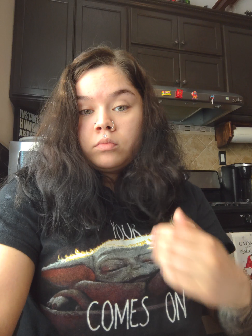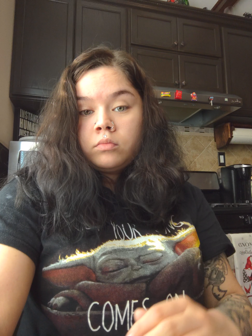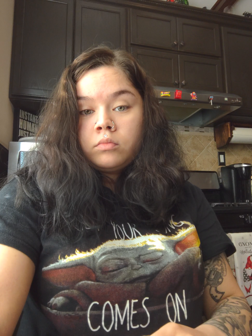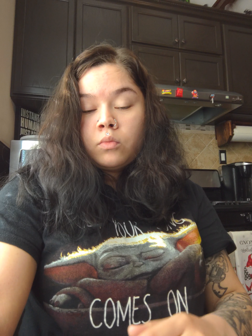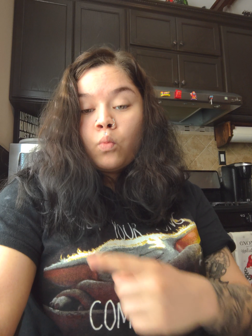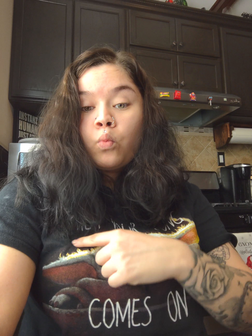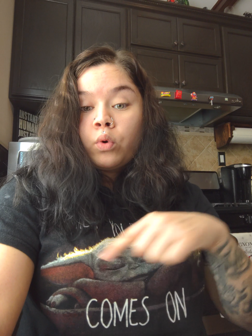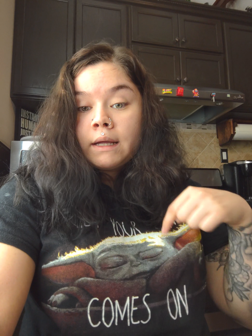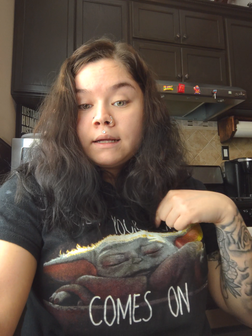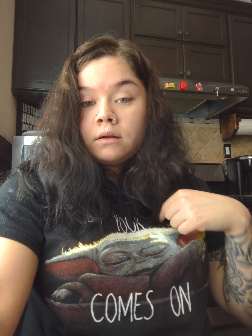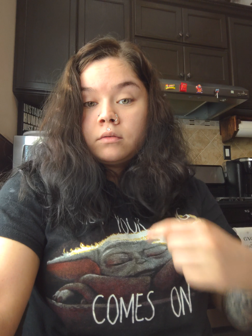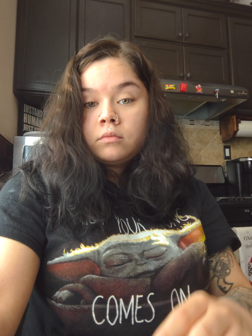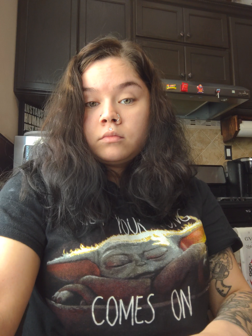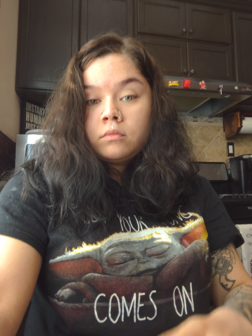we